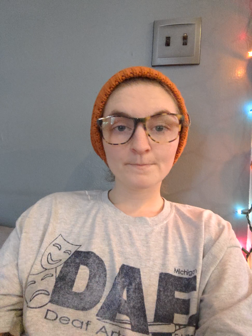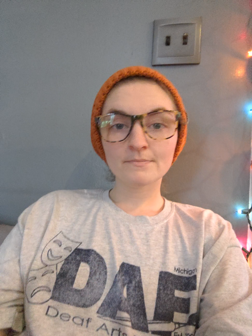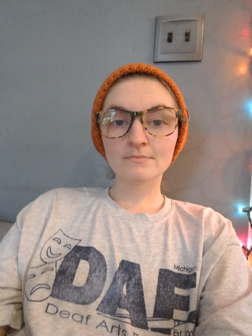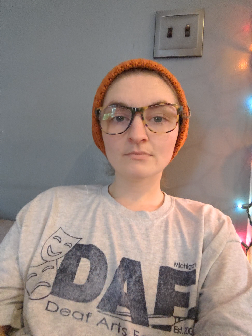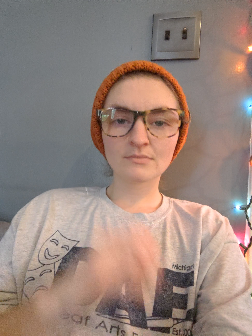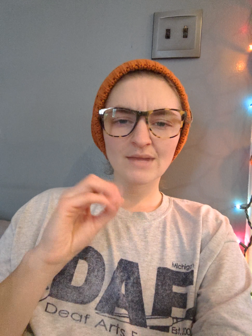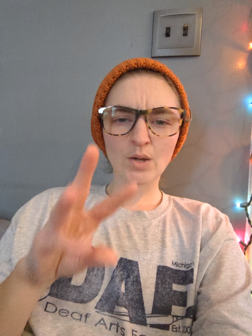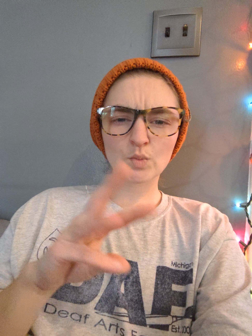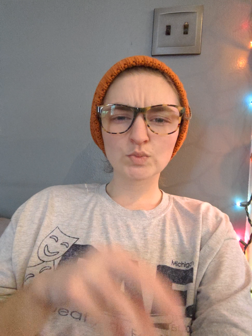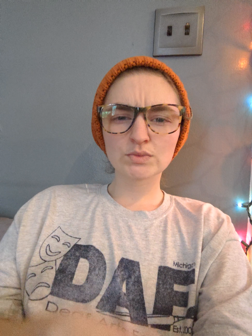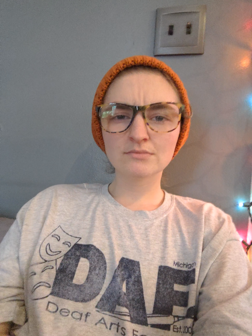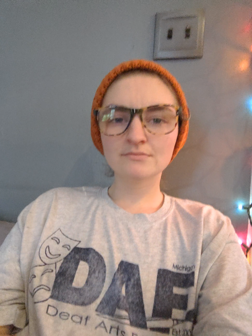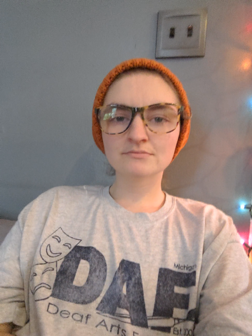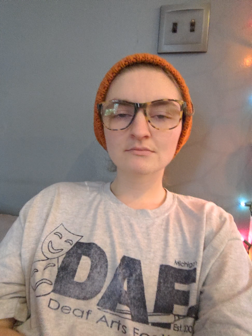owie